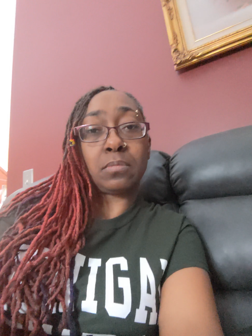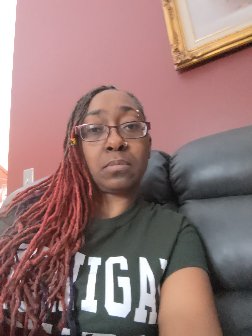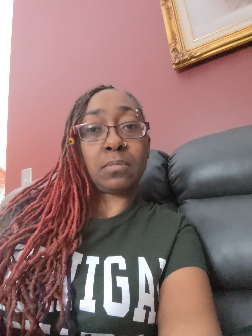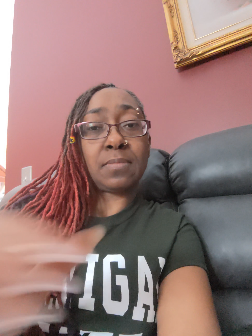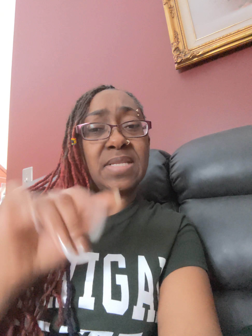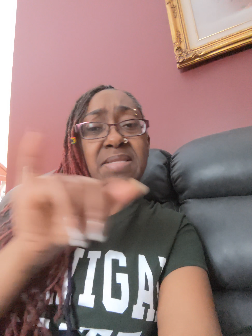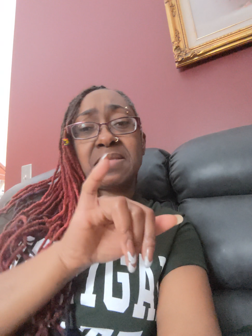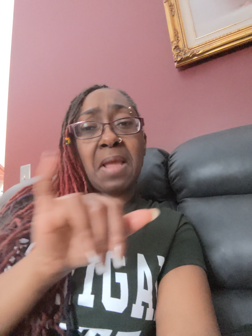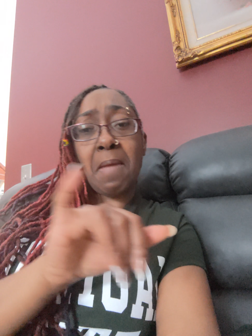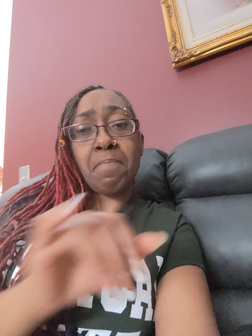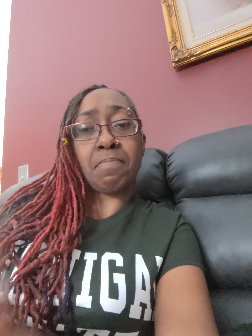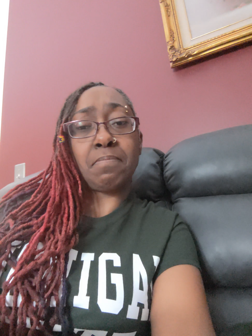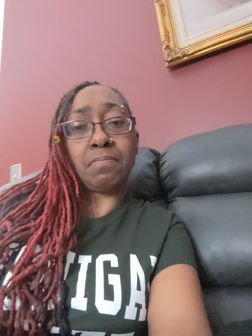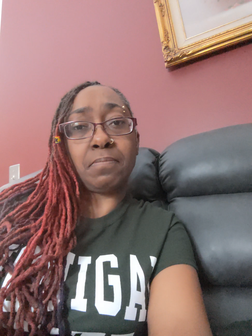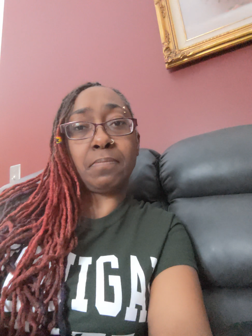same